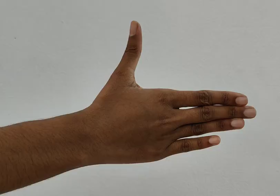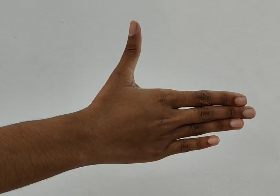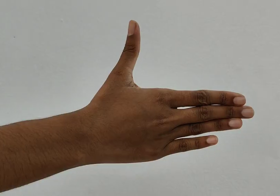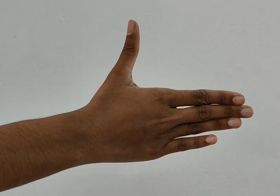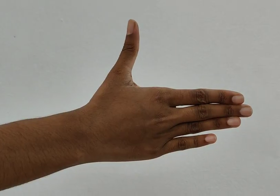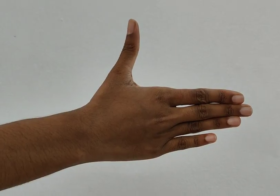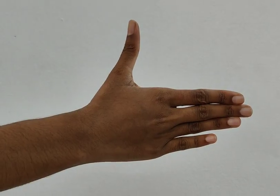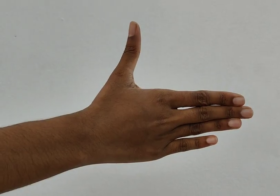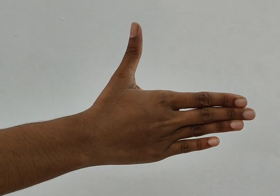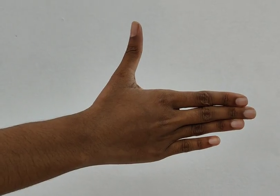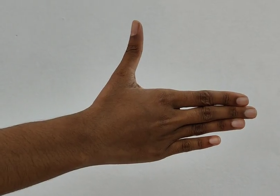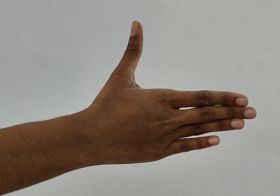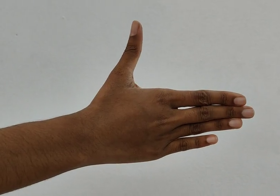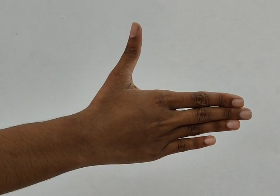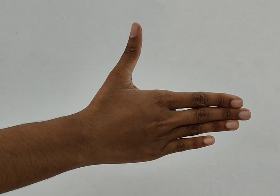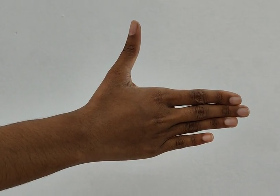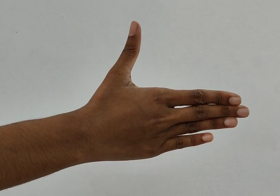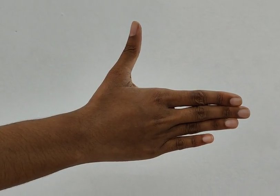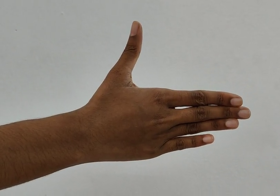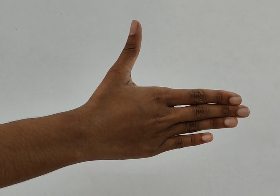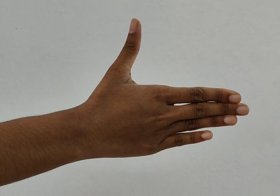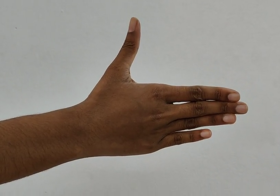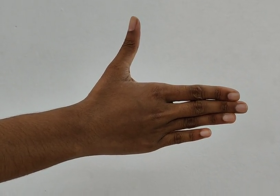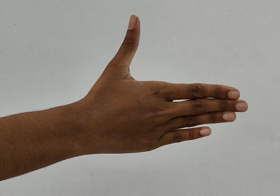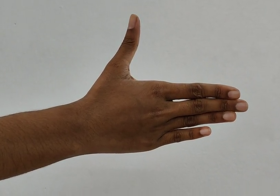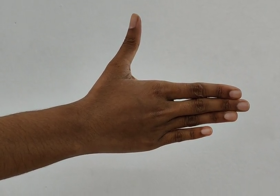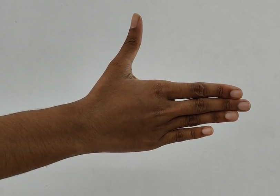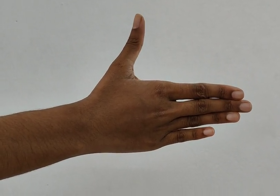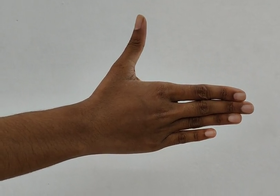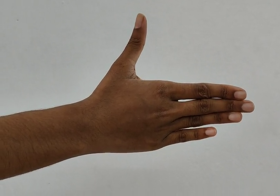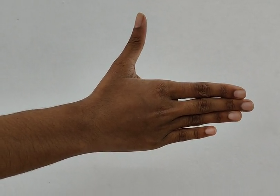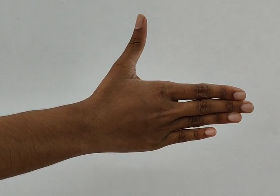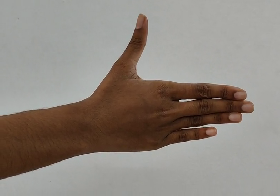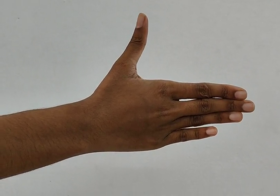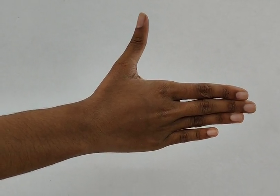ആ